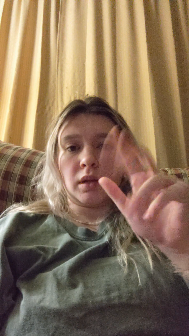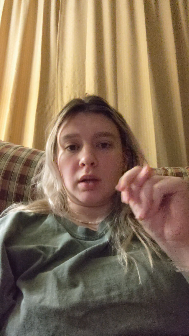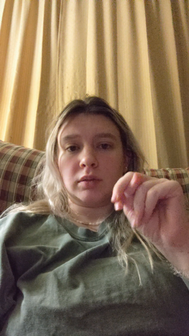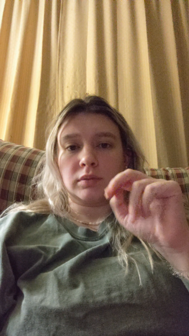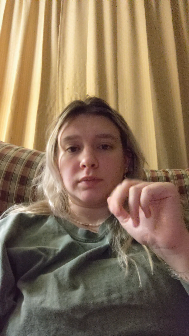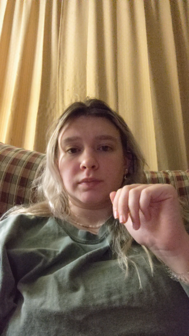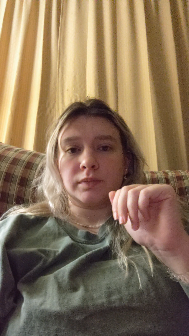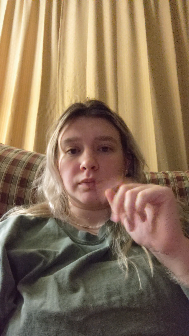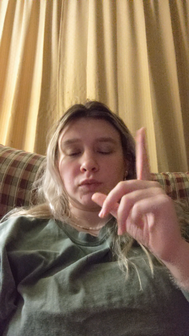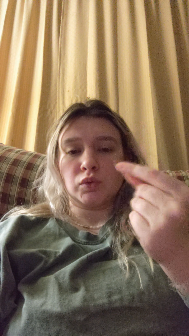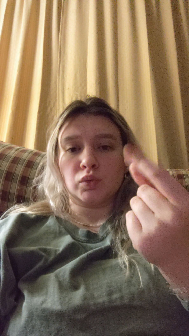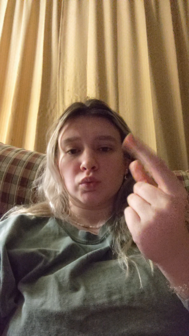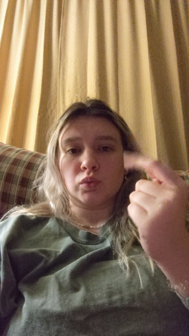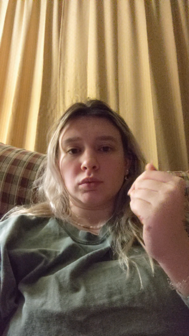do